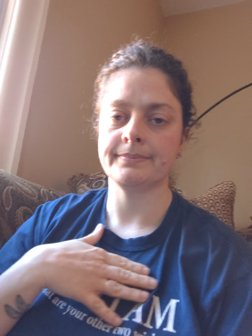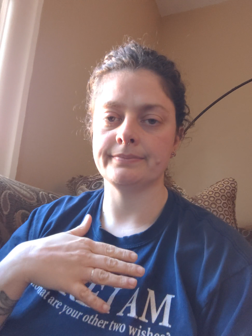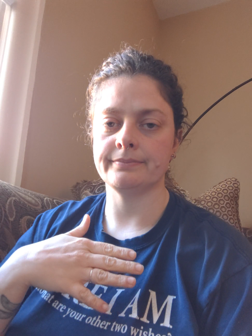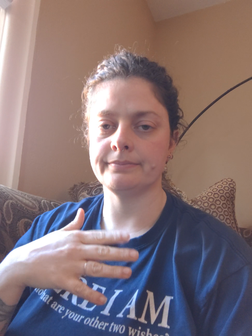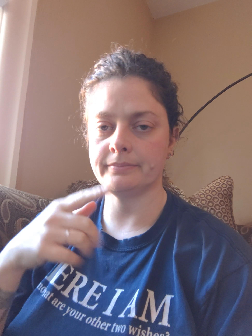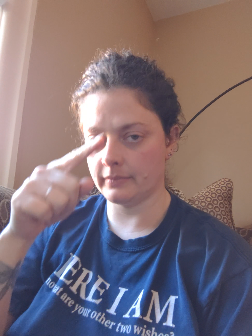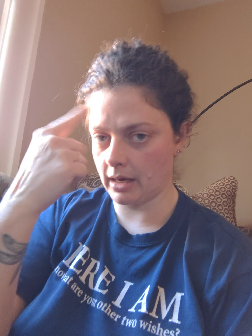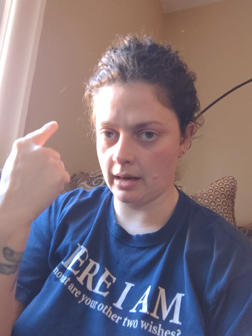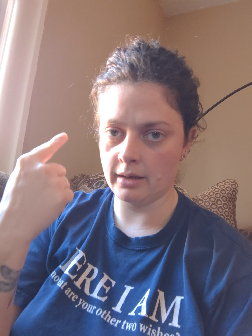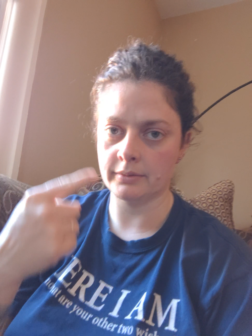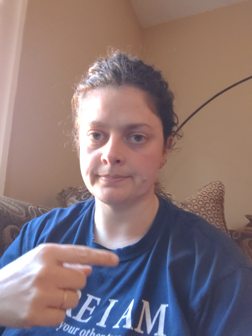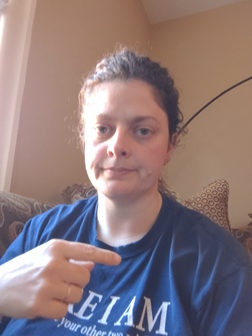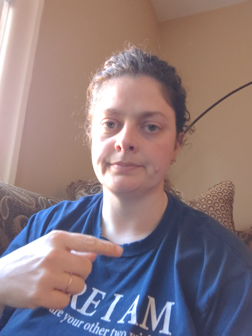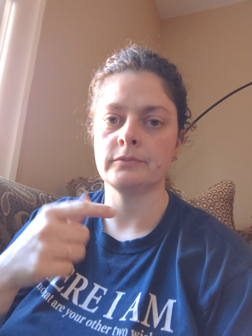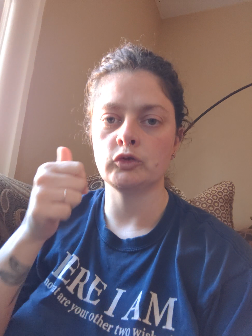black